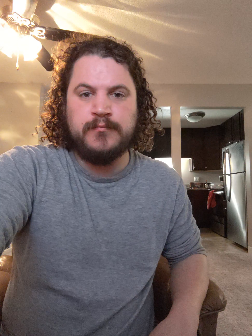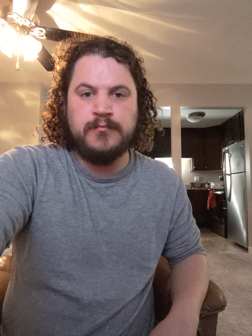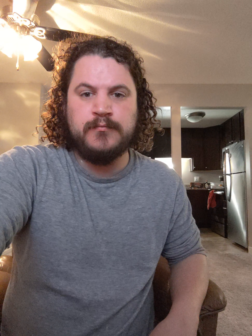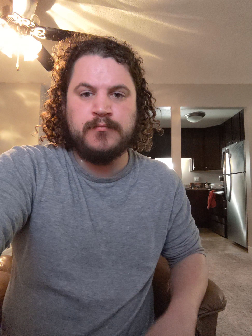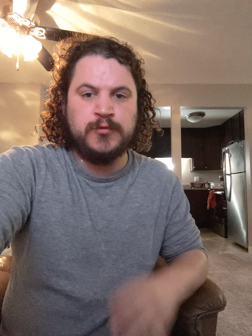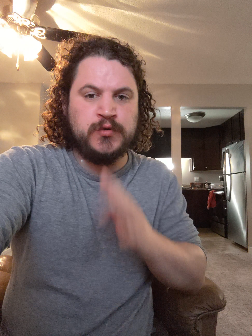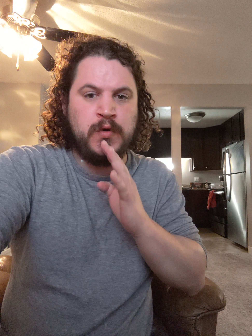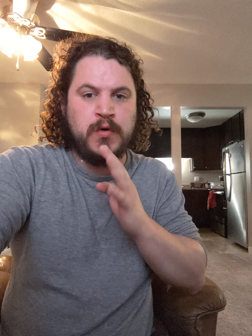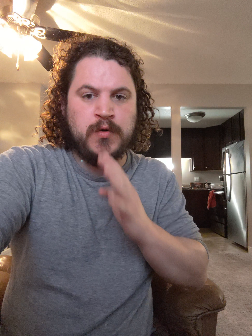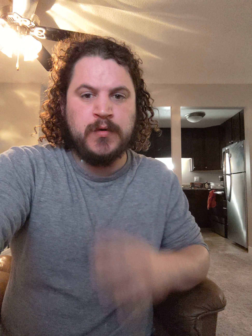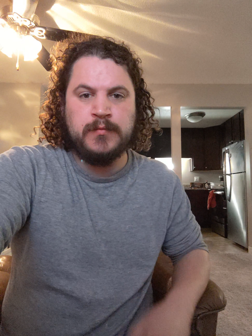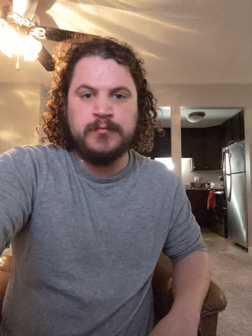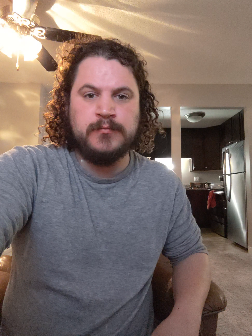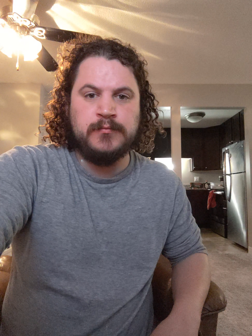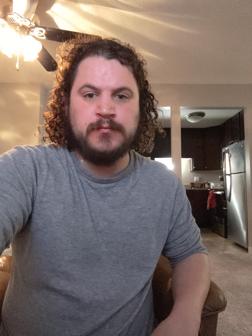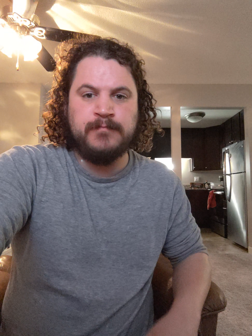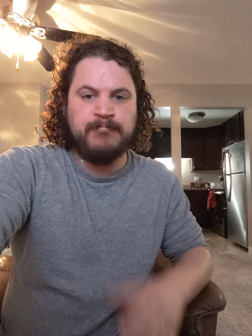talk